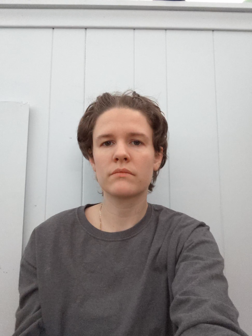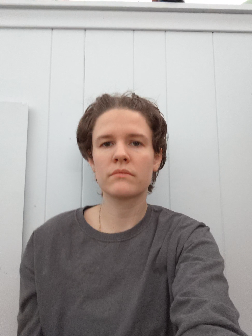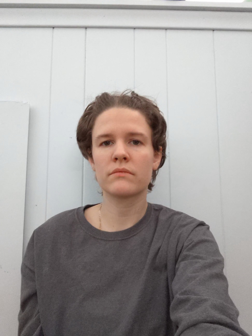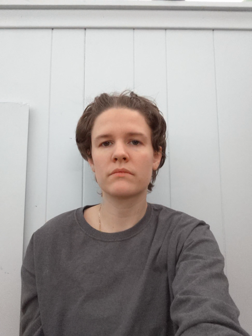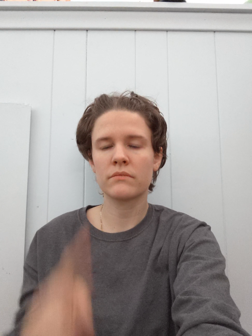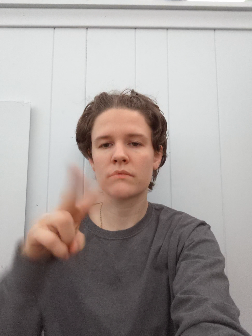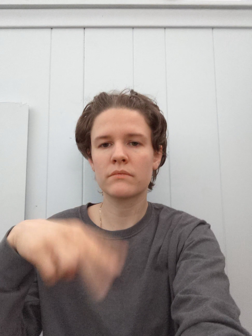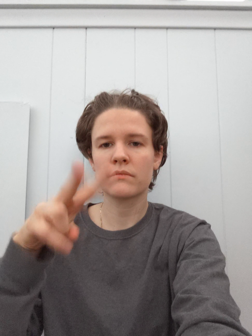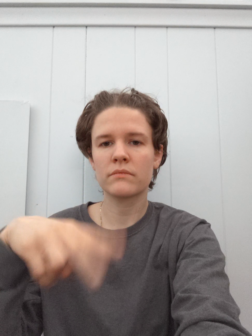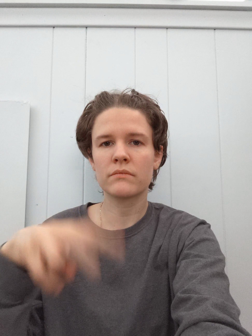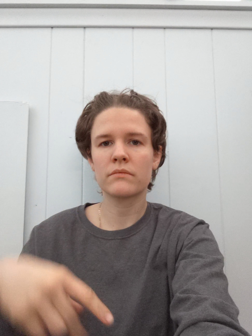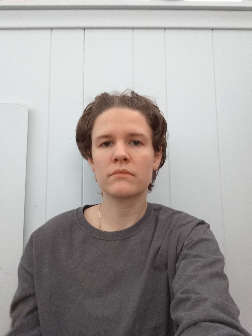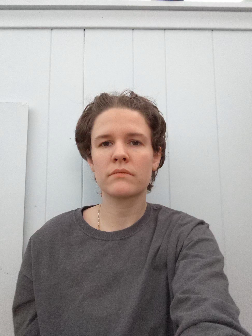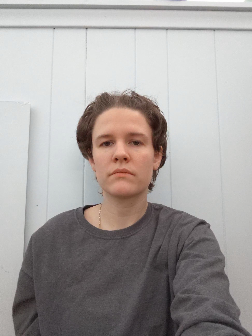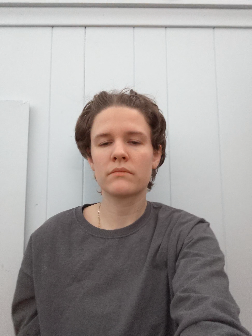read